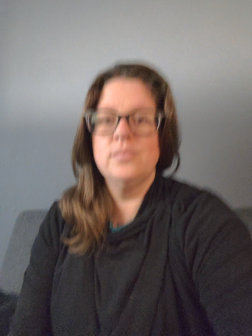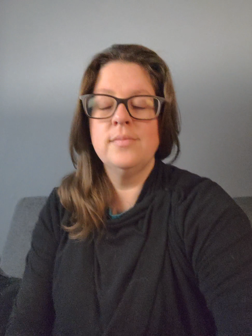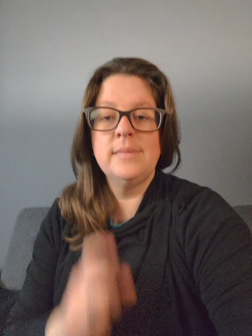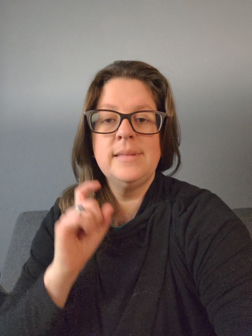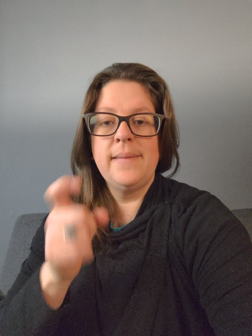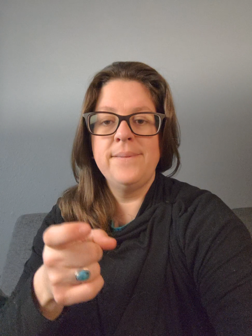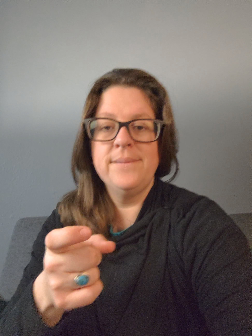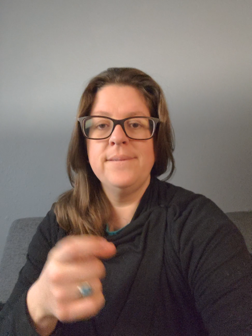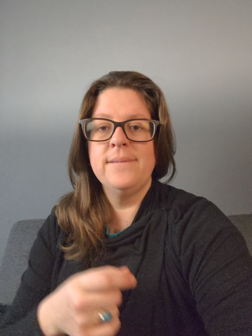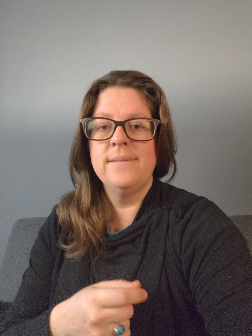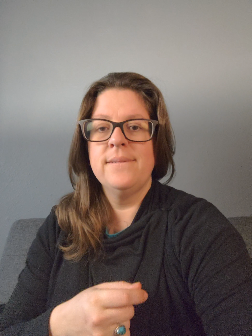gift